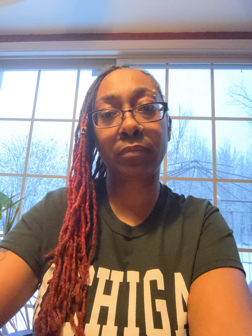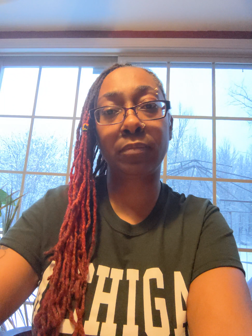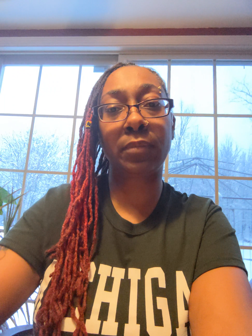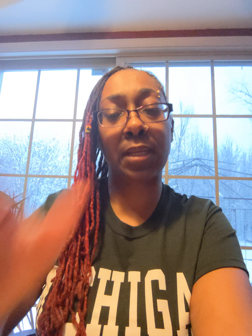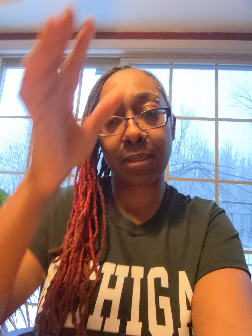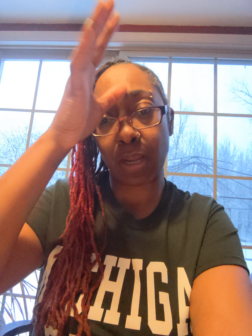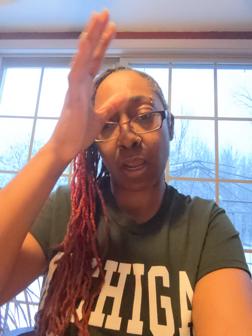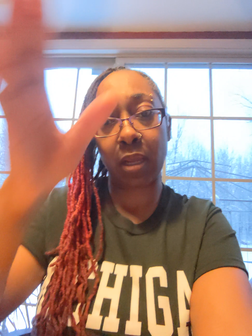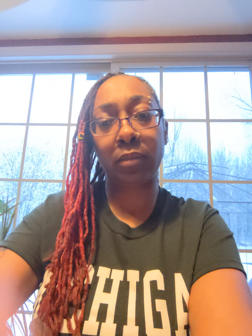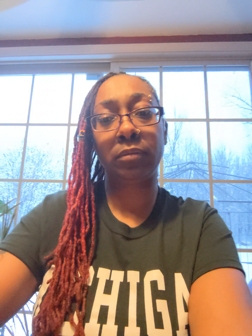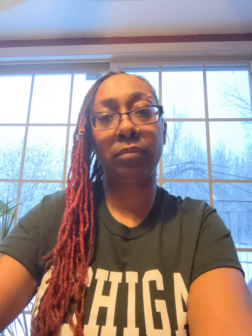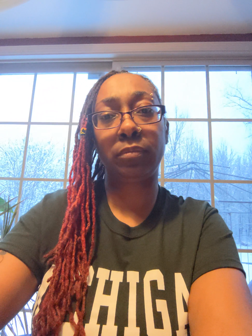dad